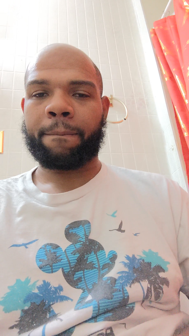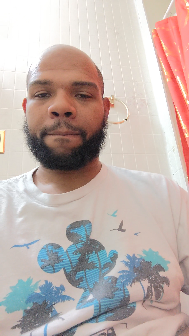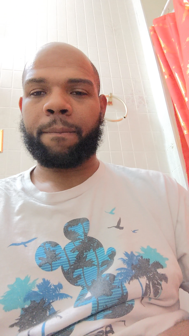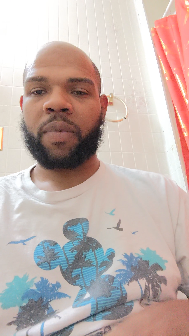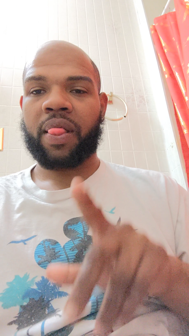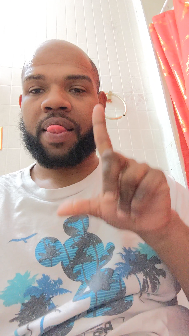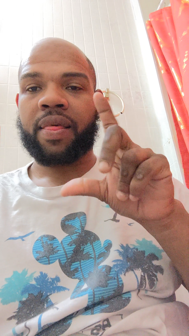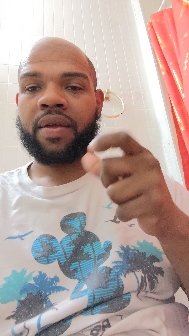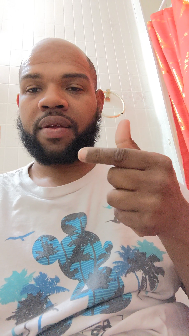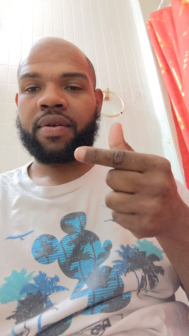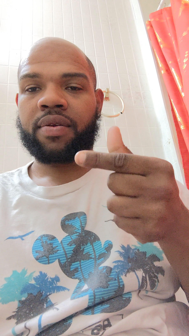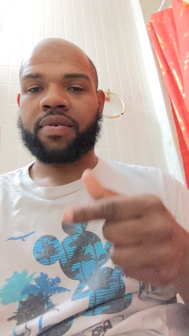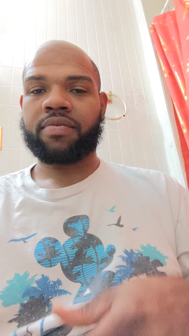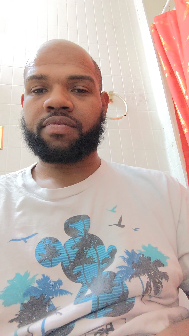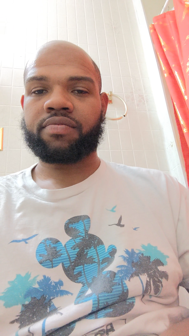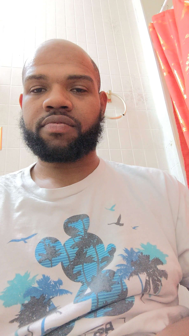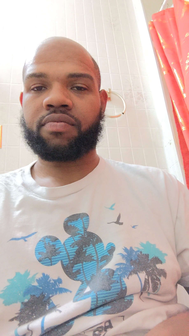leg